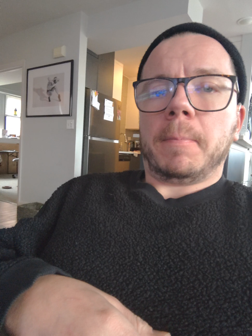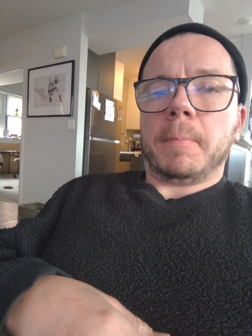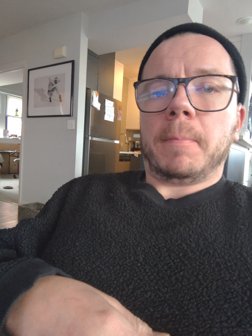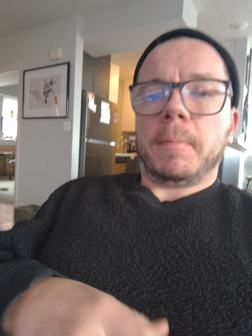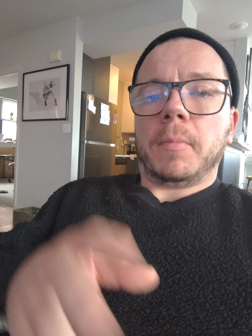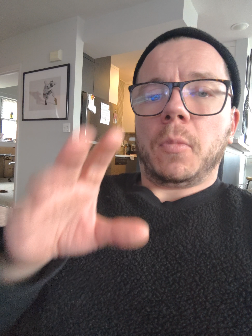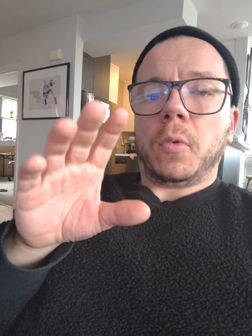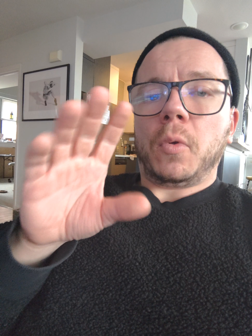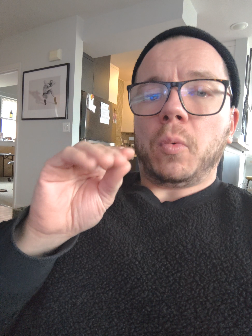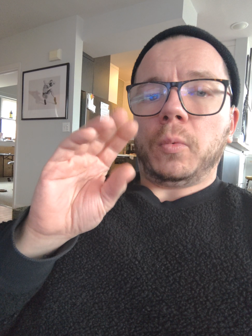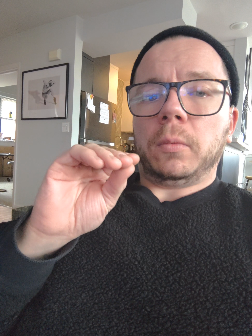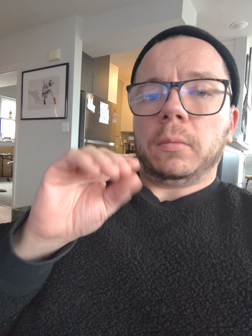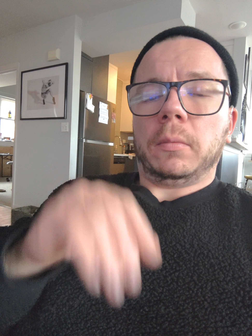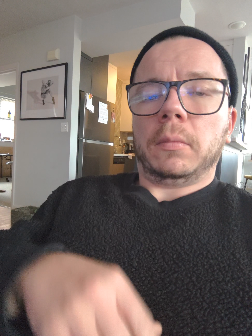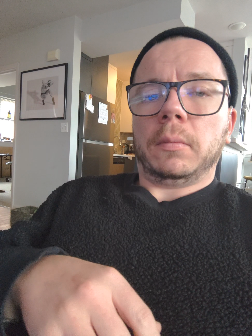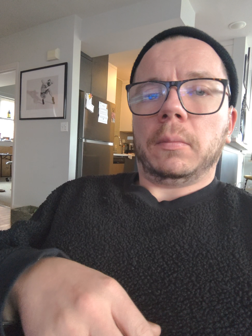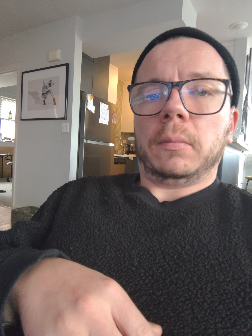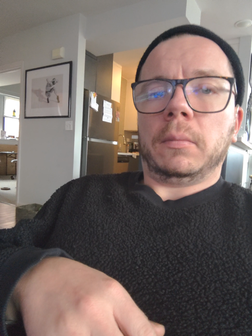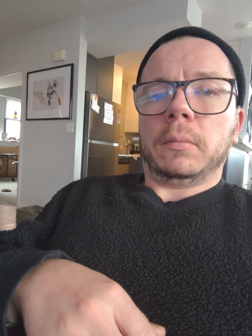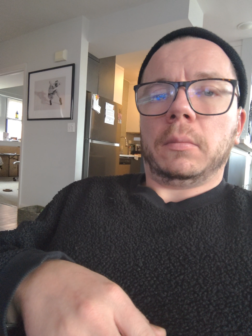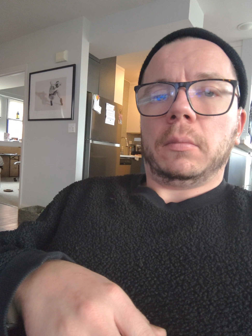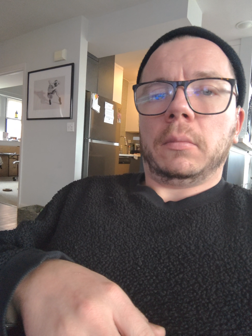goose